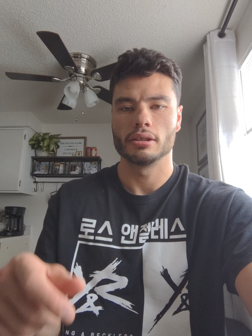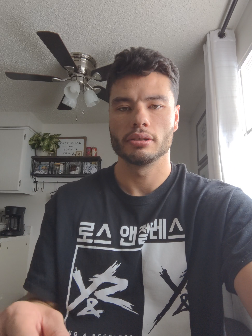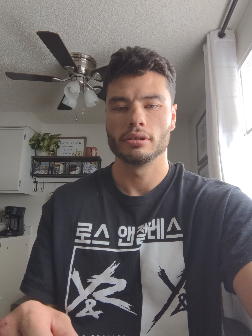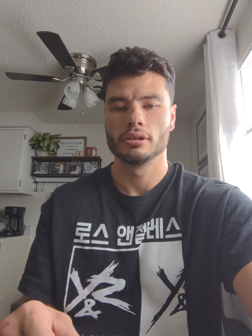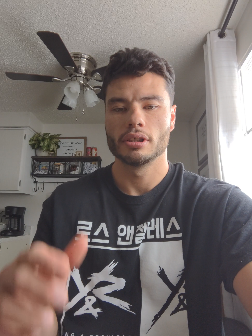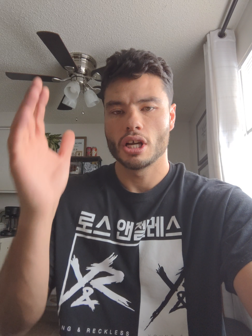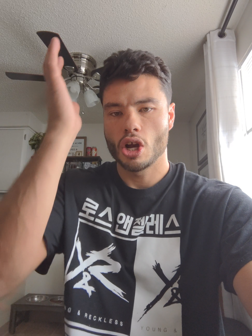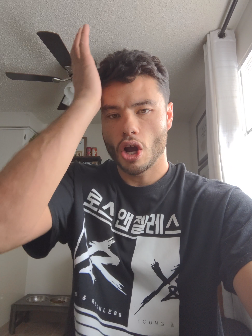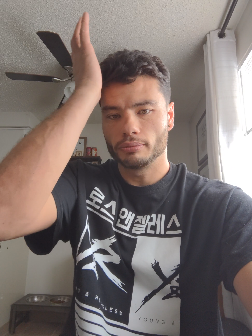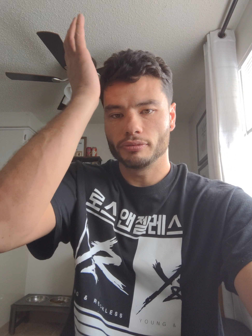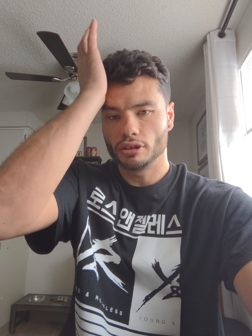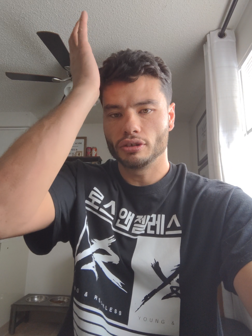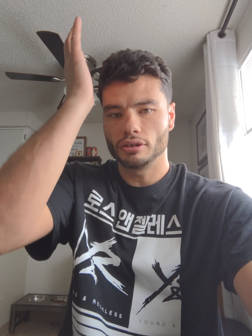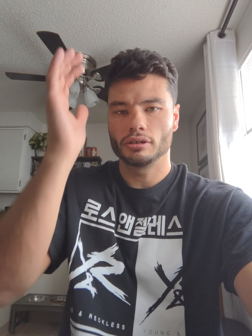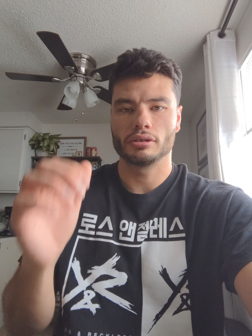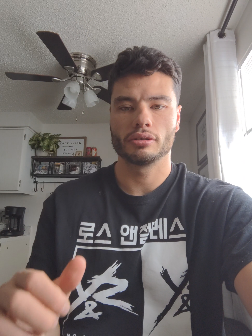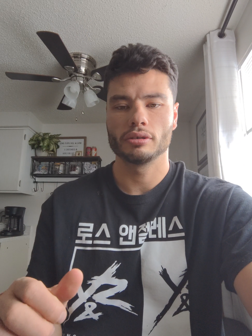garbage